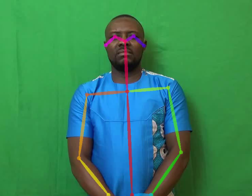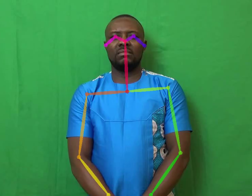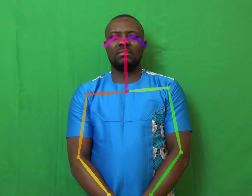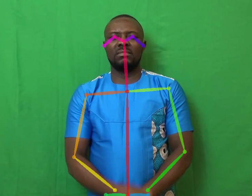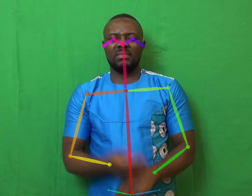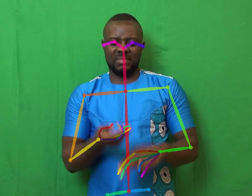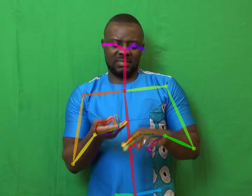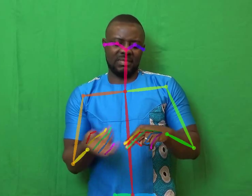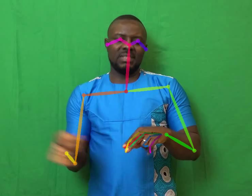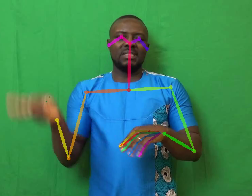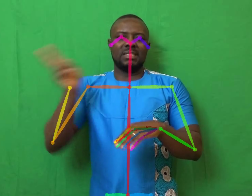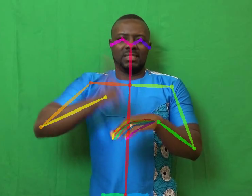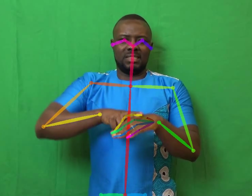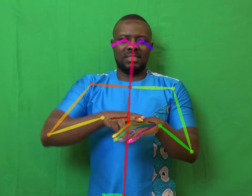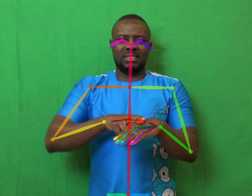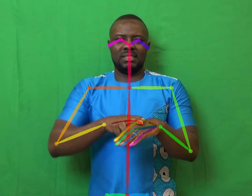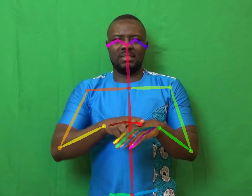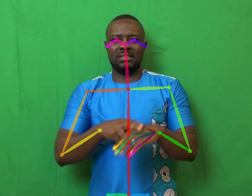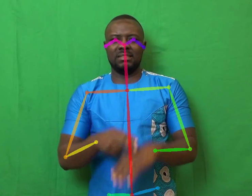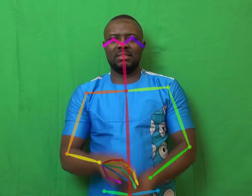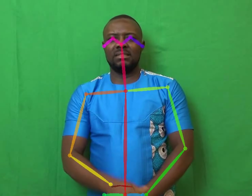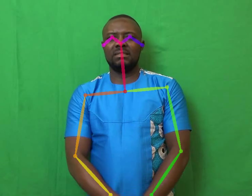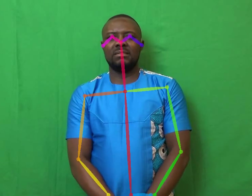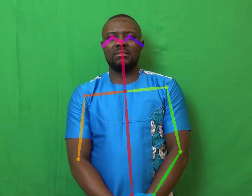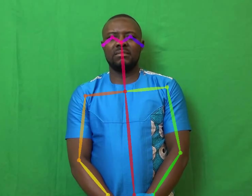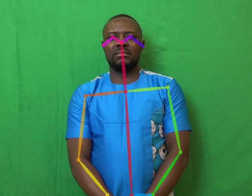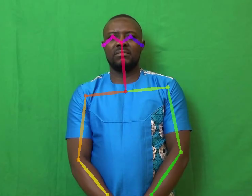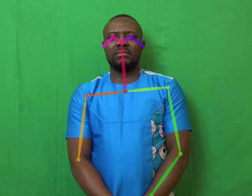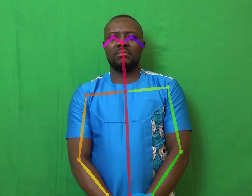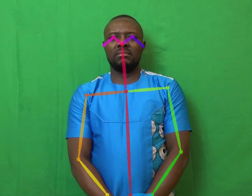increase